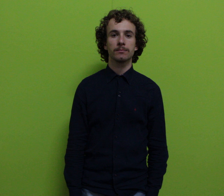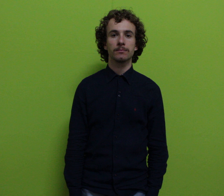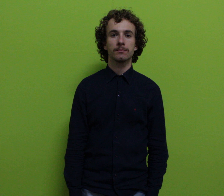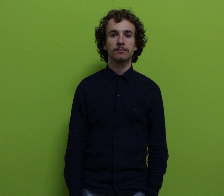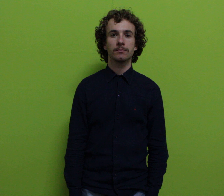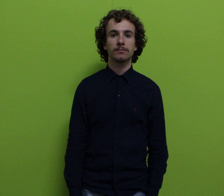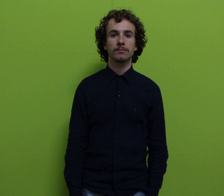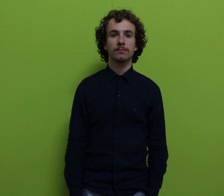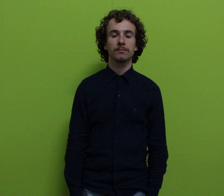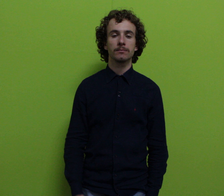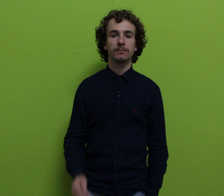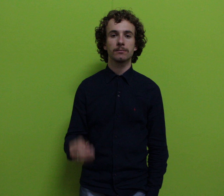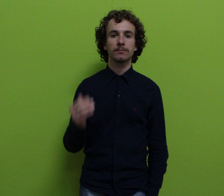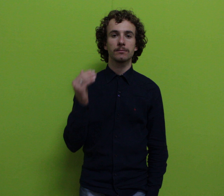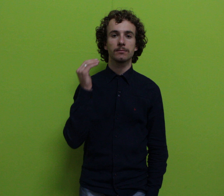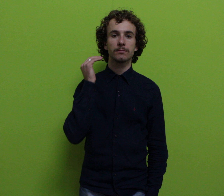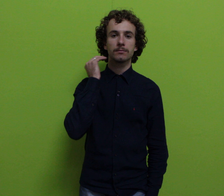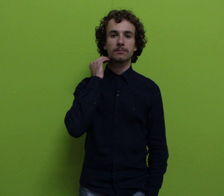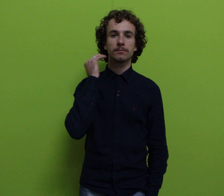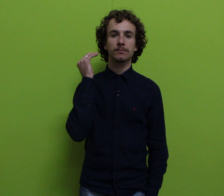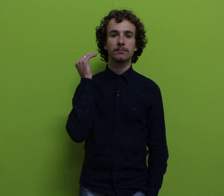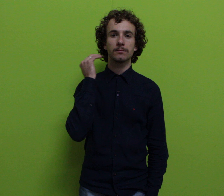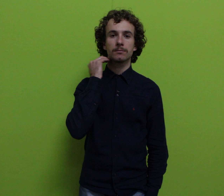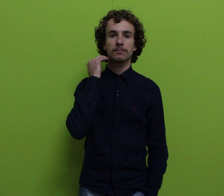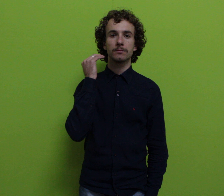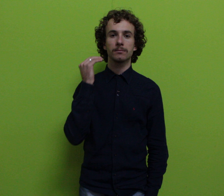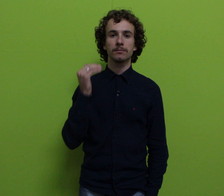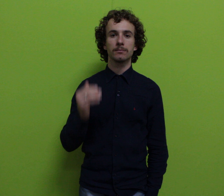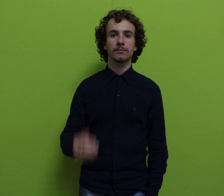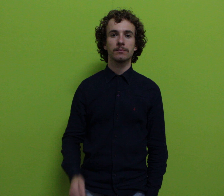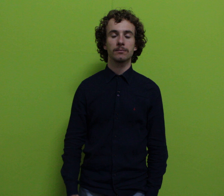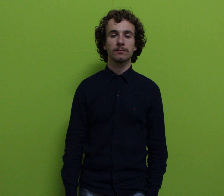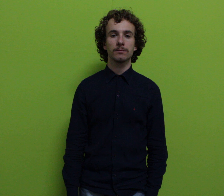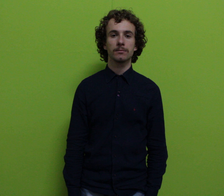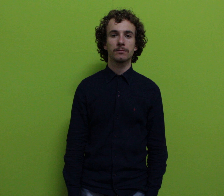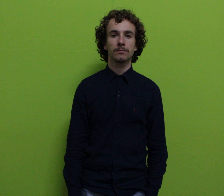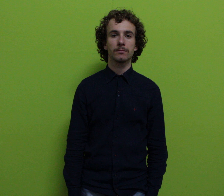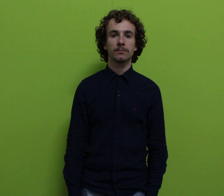banco